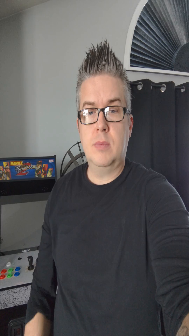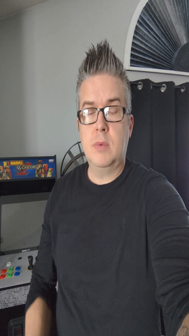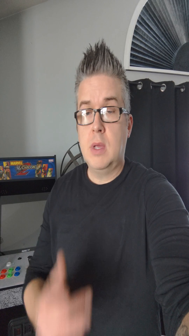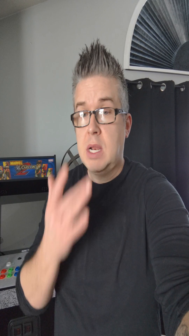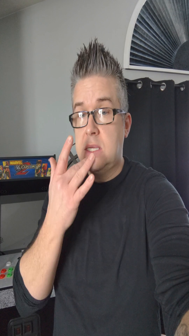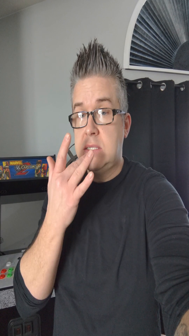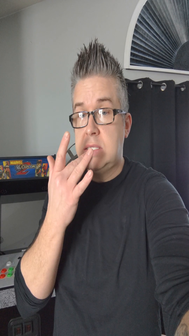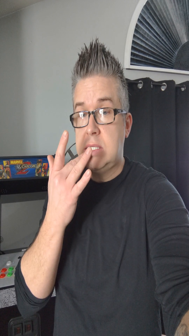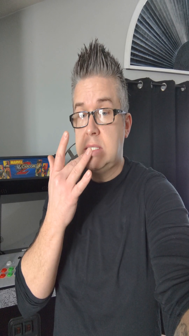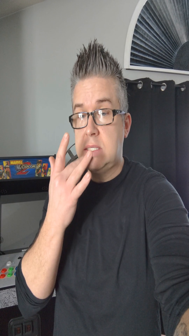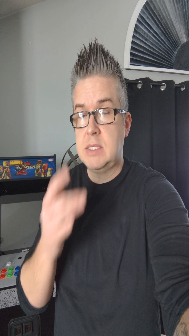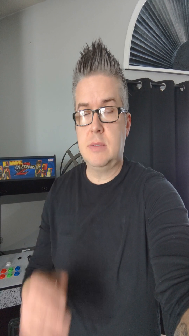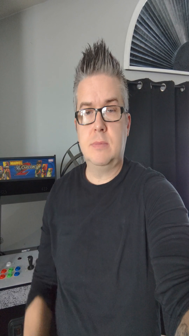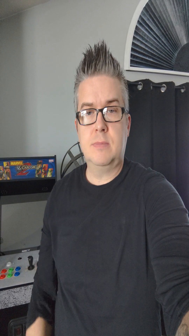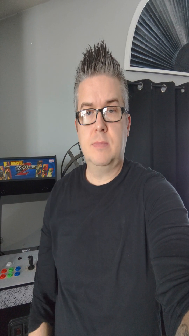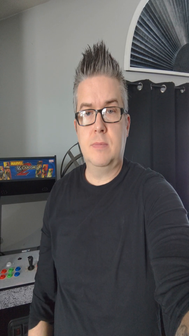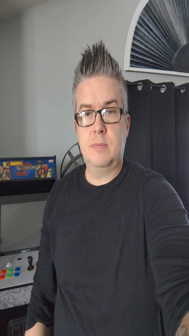taste